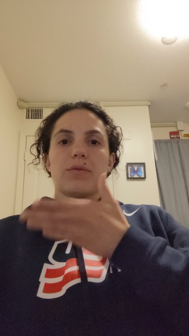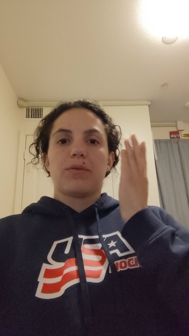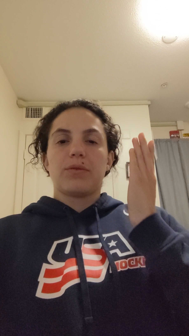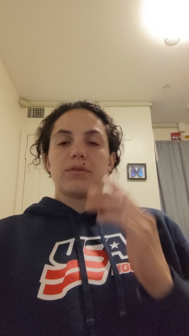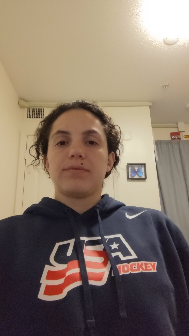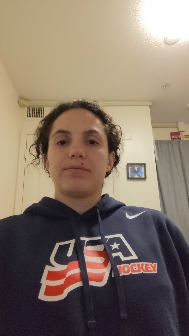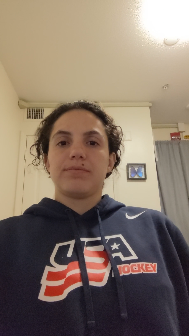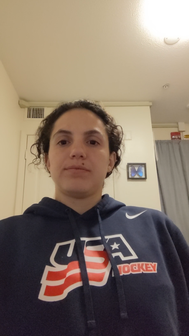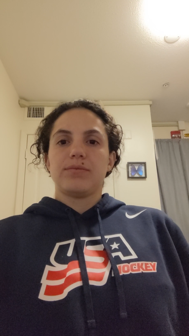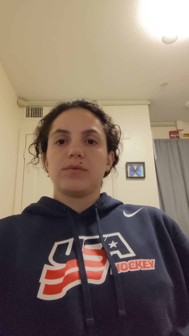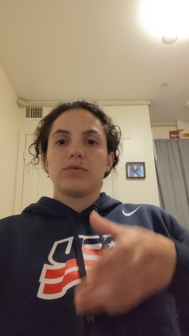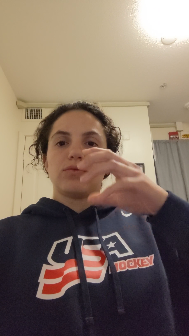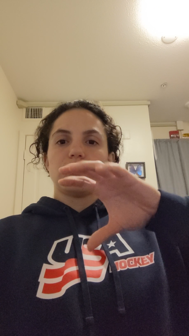jar